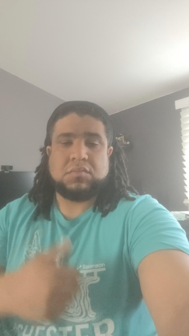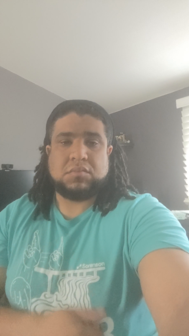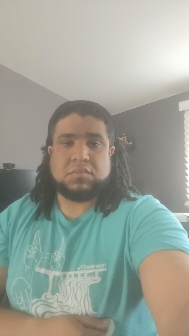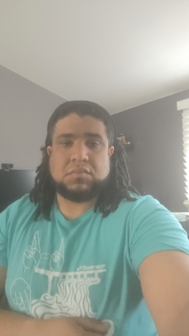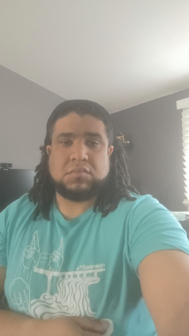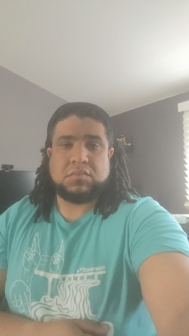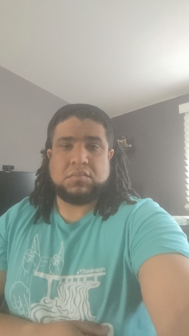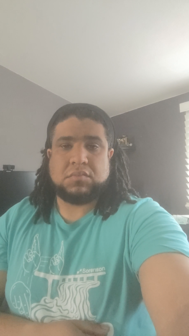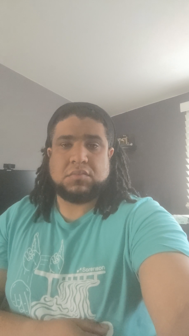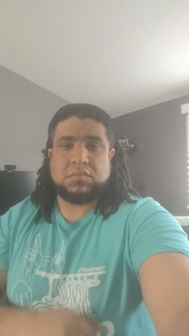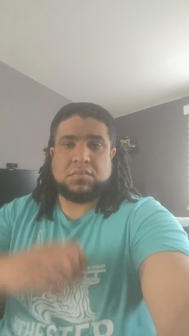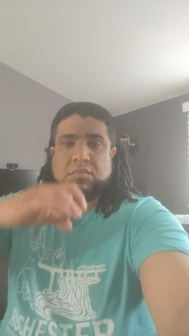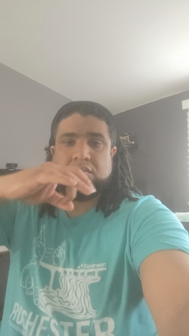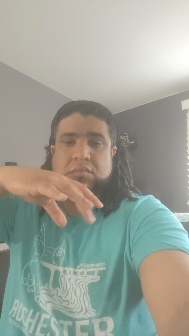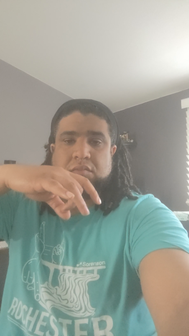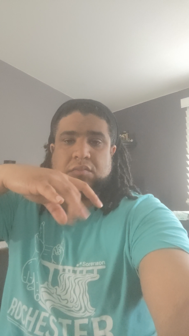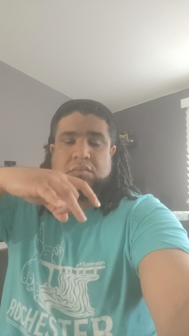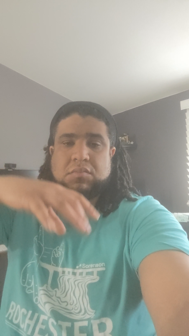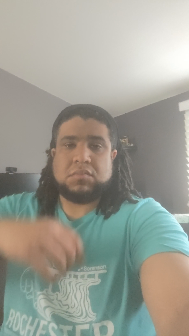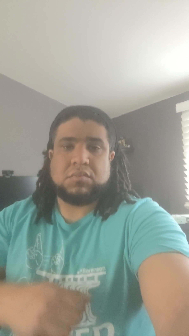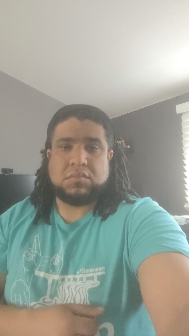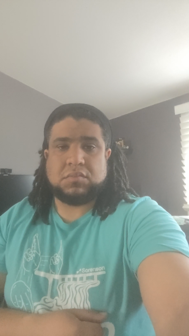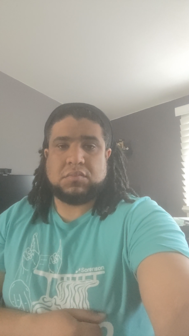pumpkin